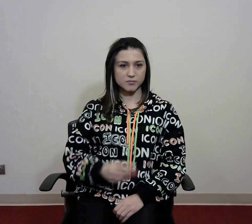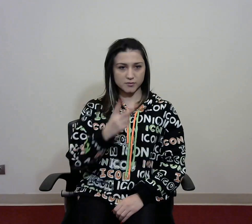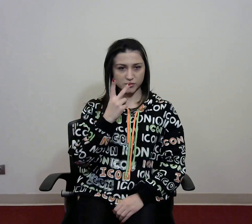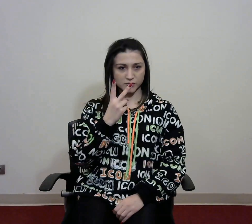ıkı